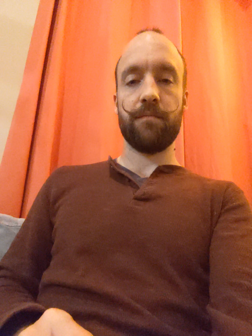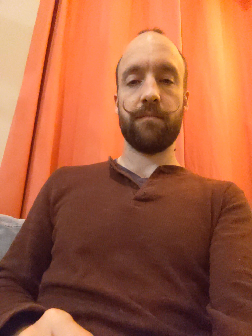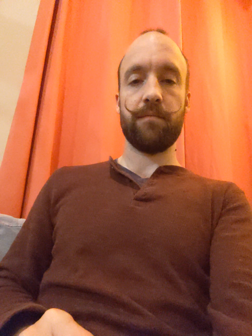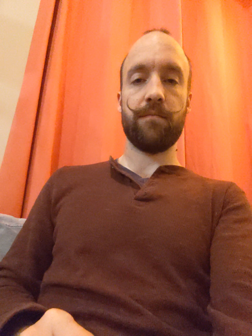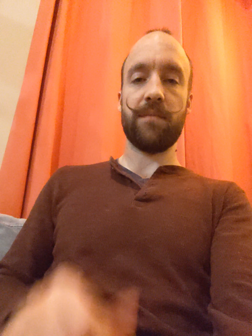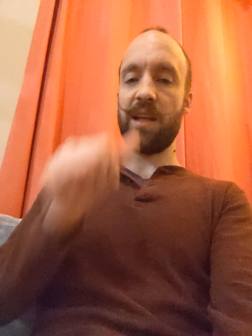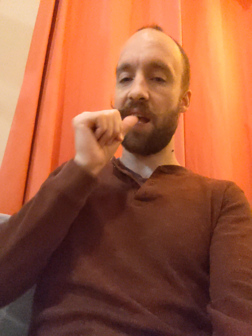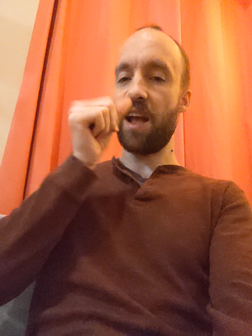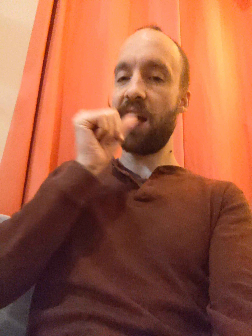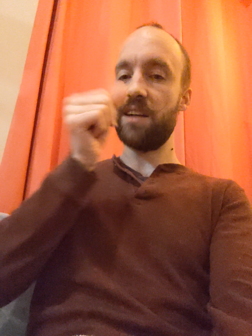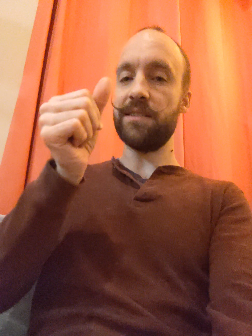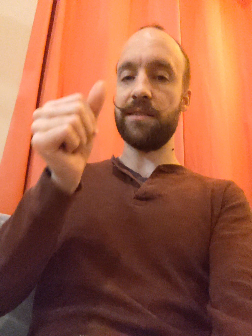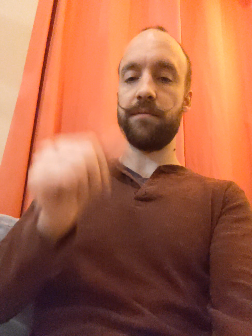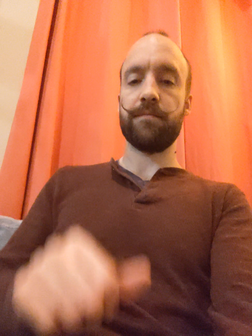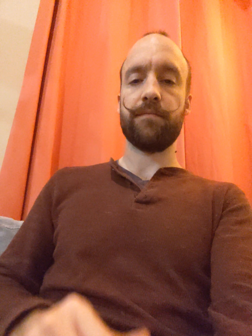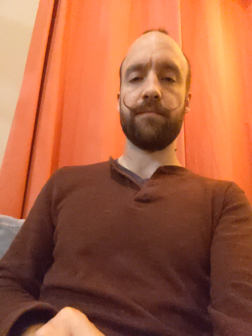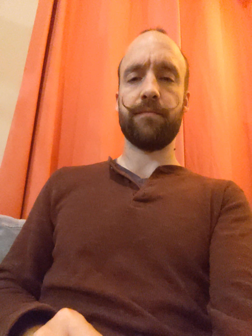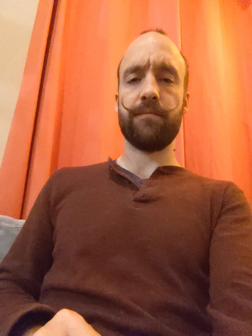nuts